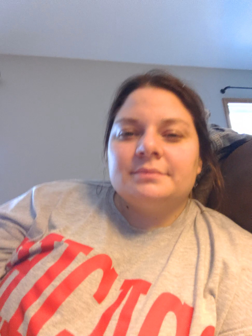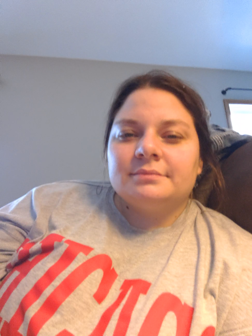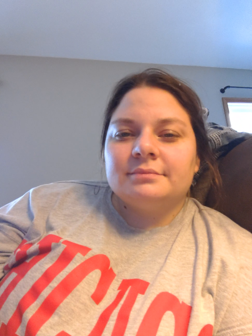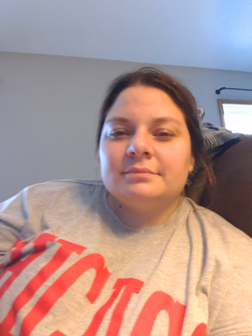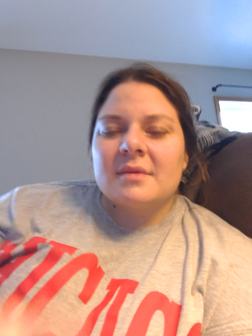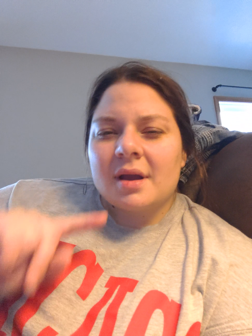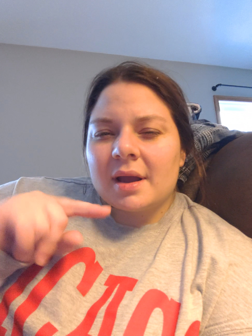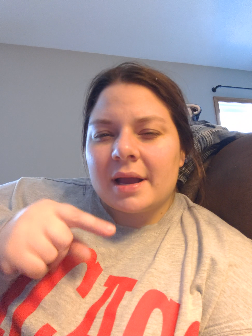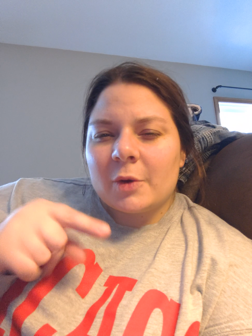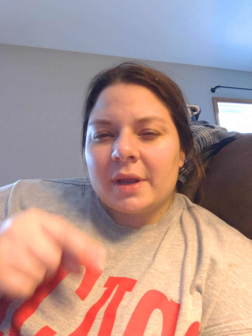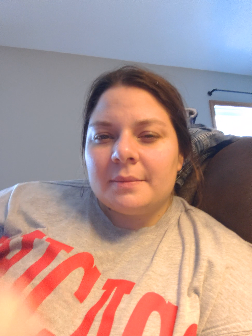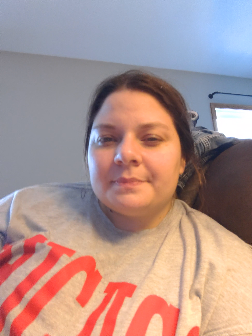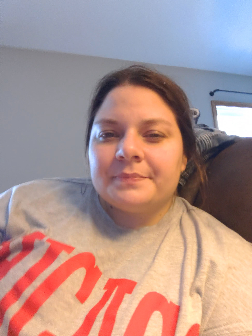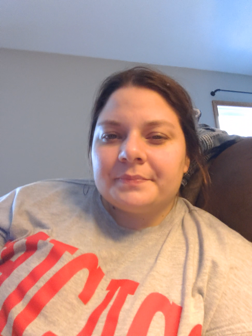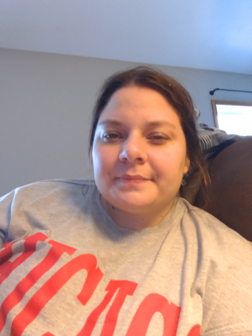owie